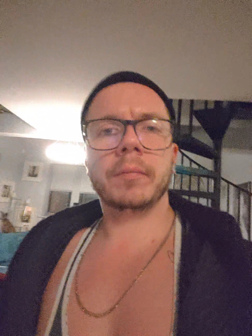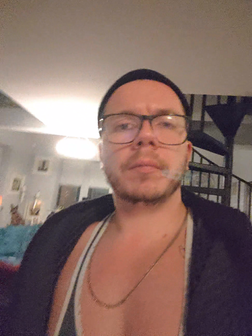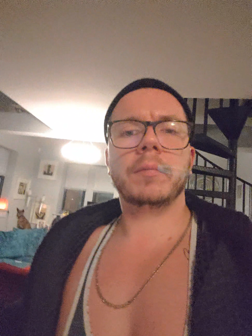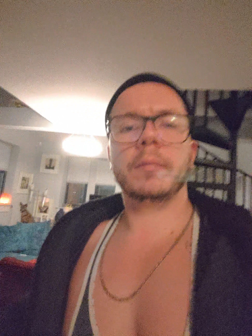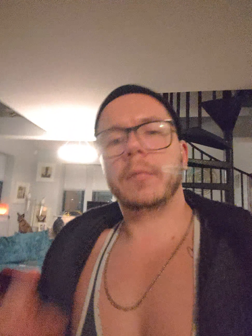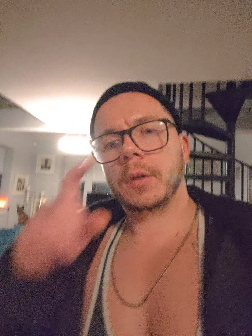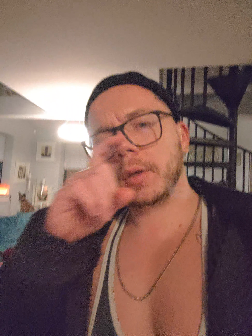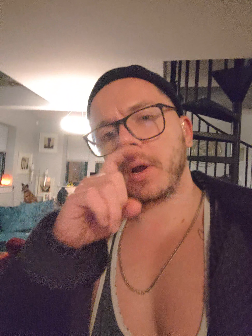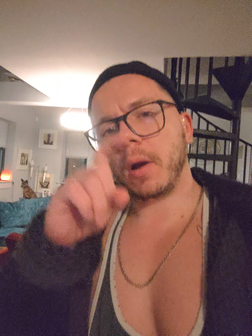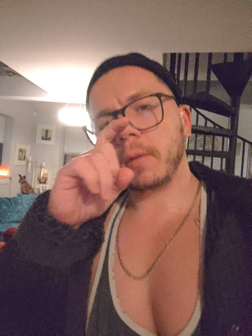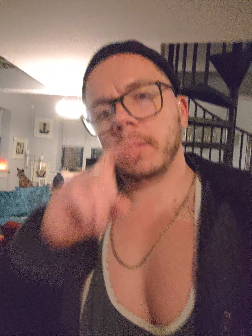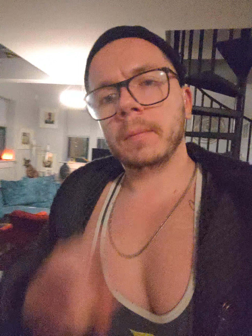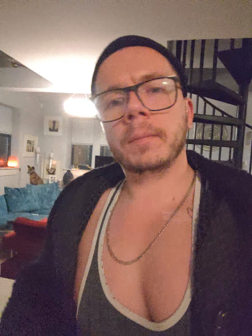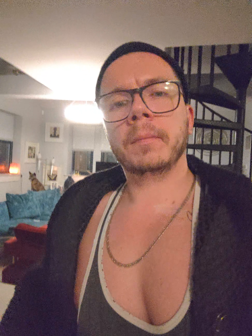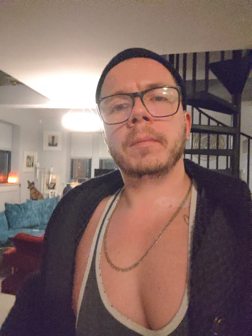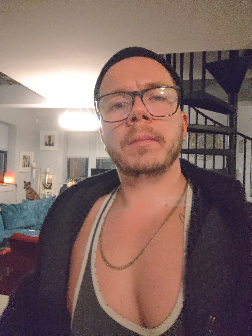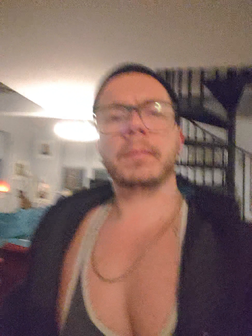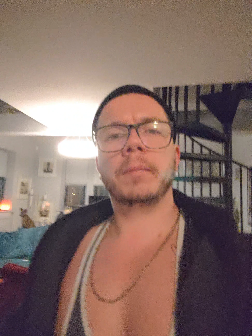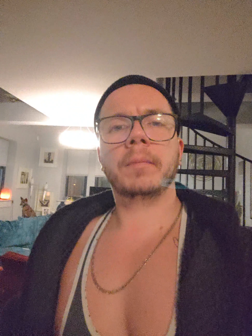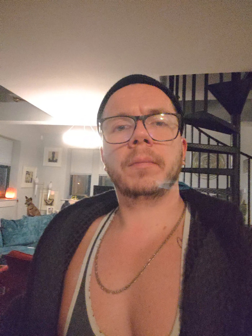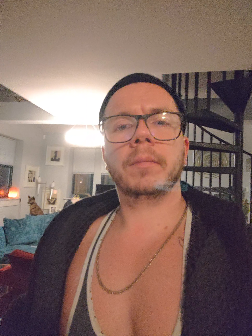doll